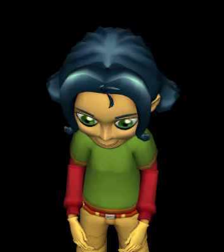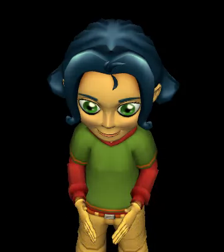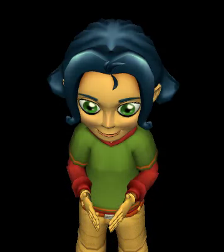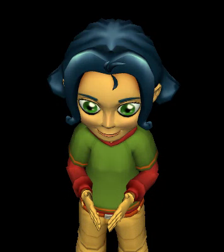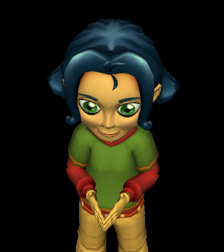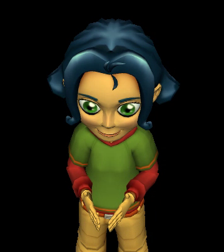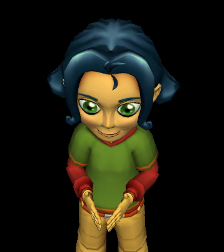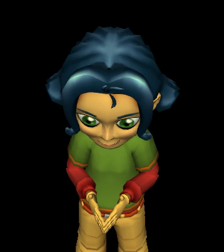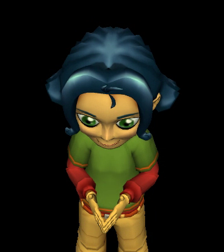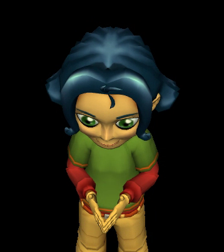يطلب